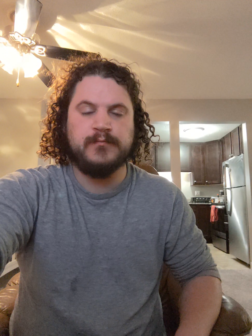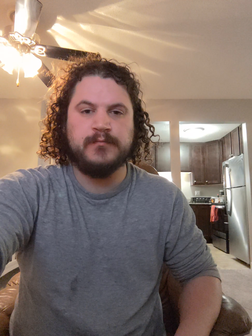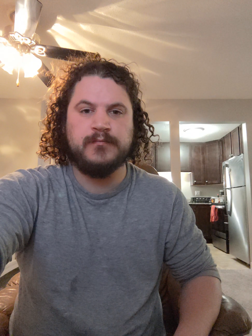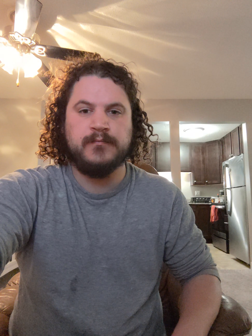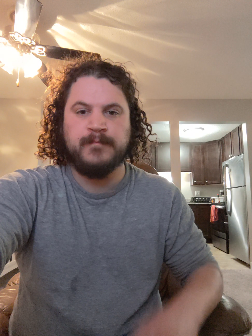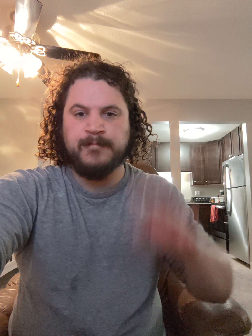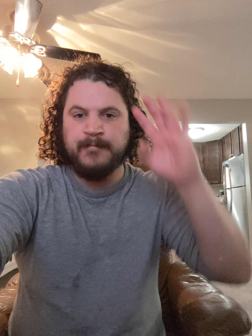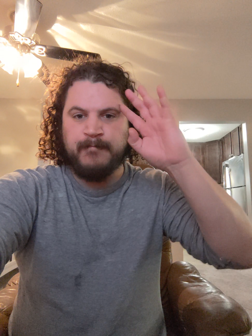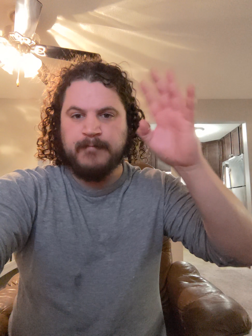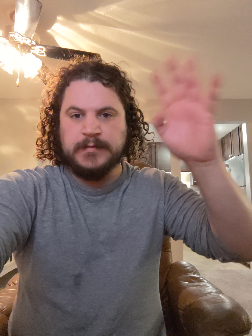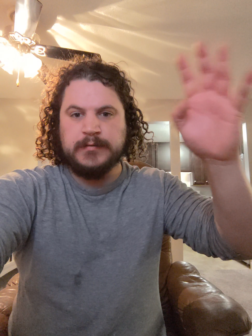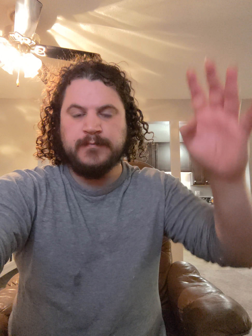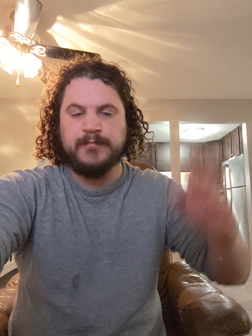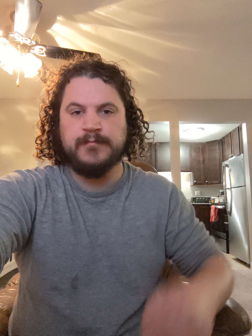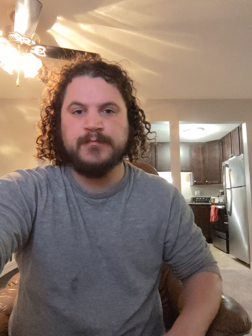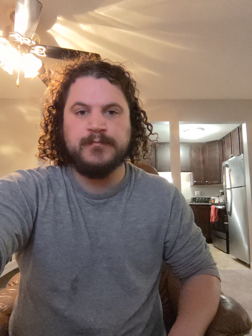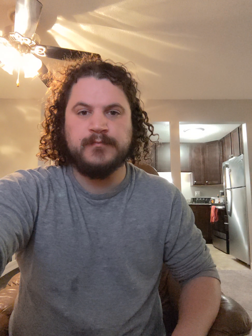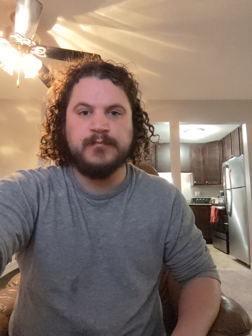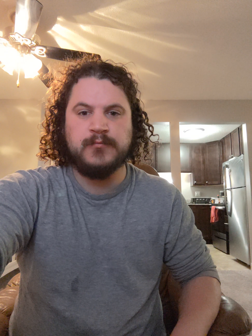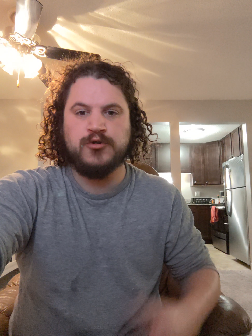pretend